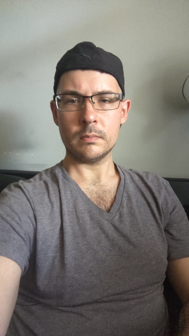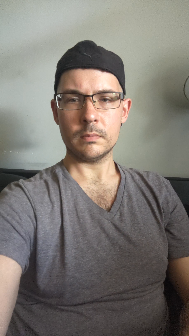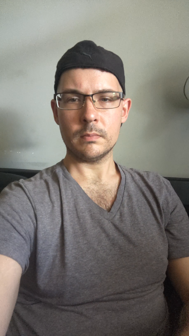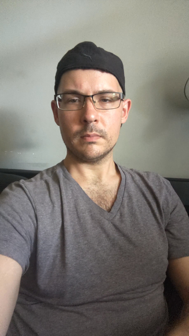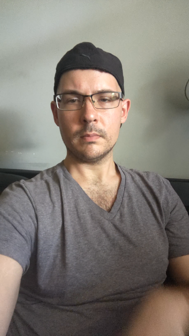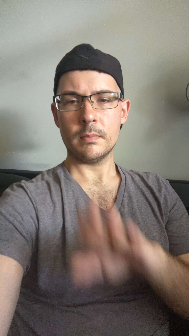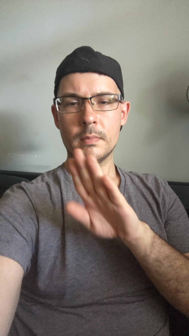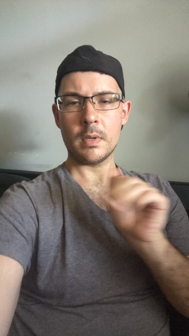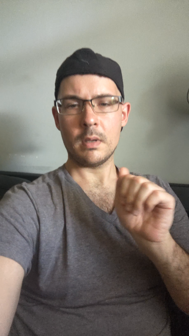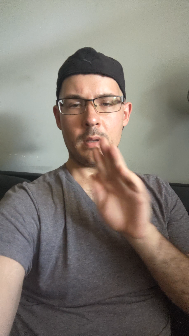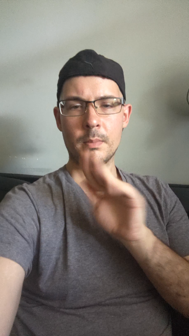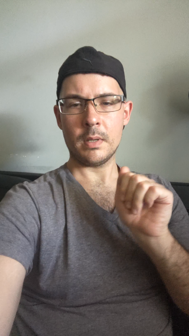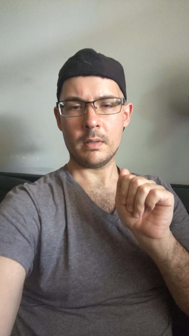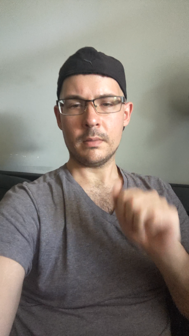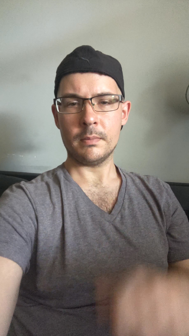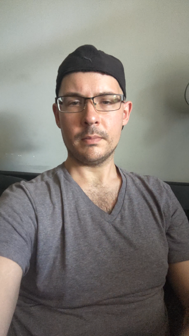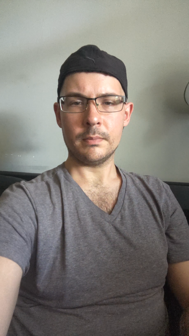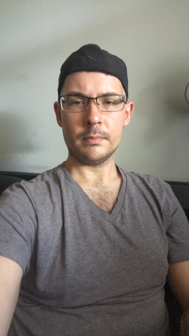baa baa